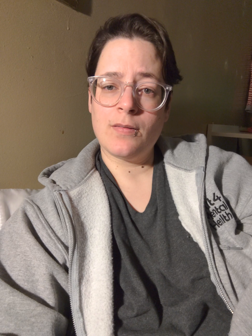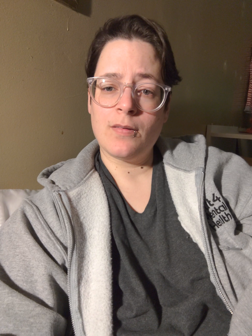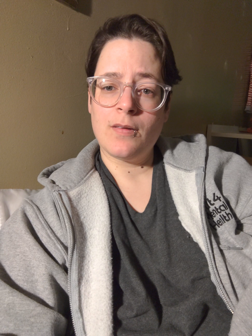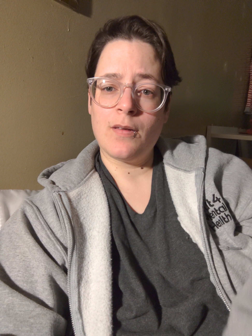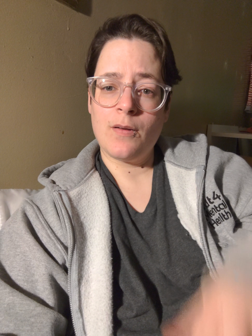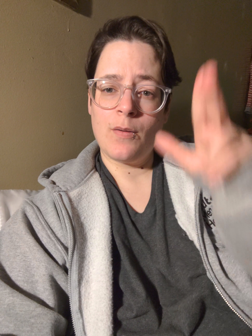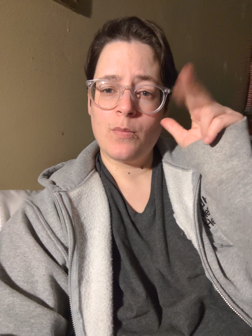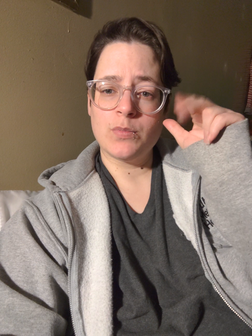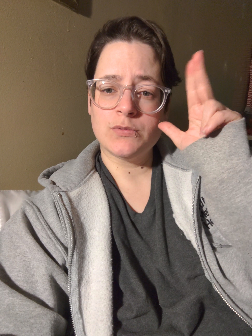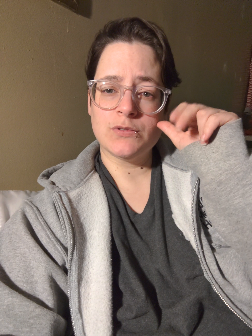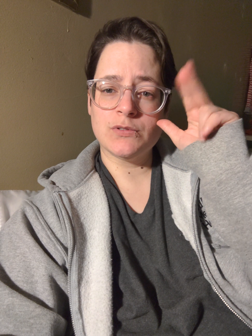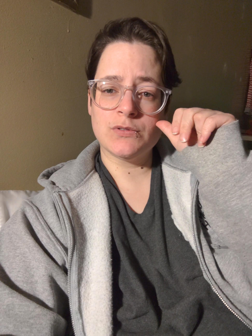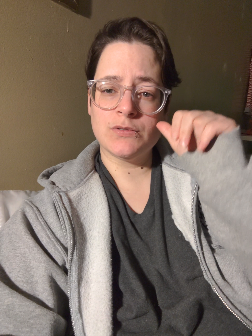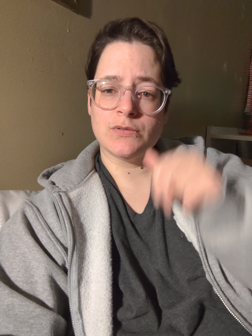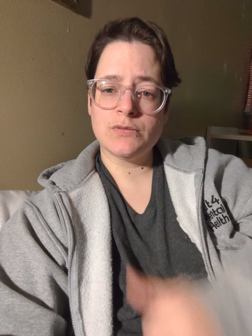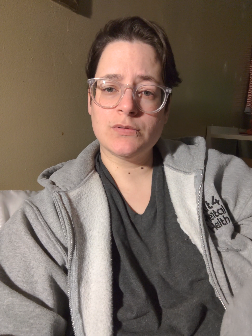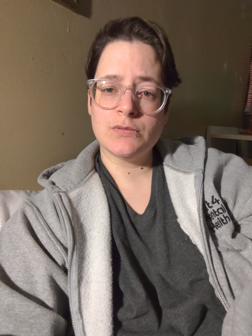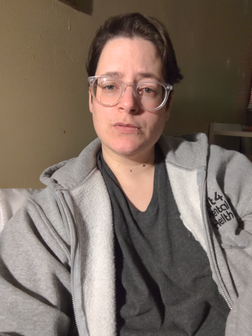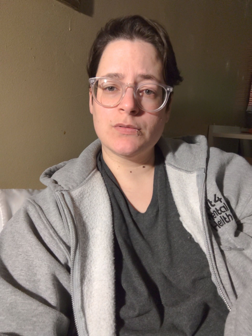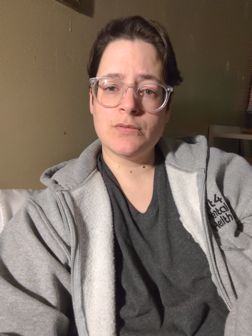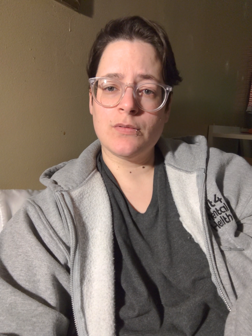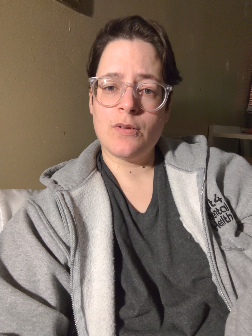horse